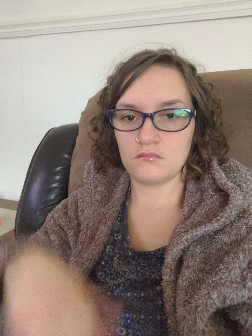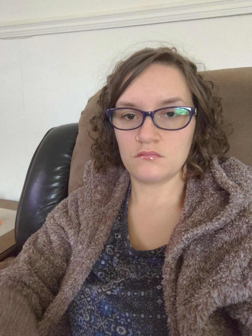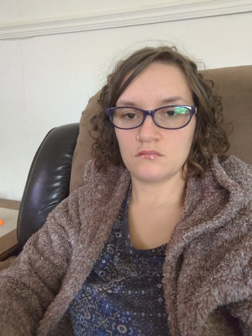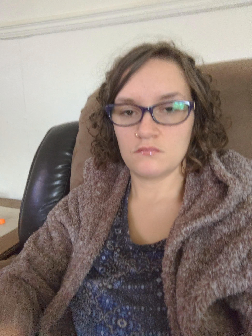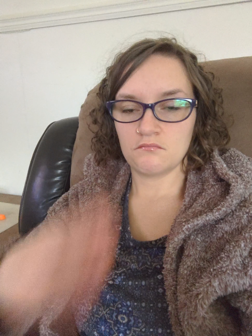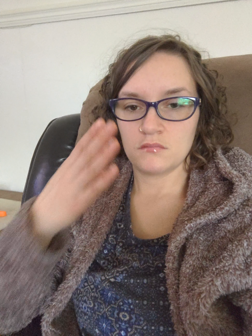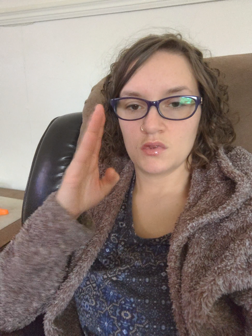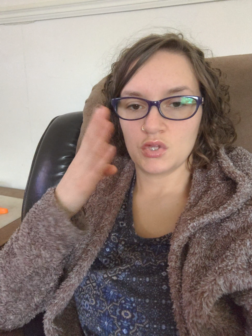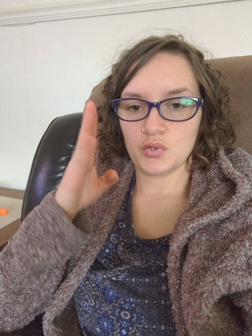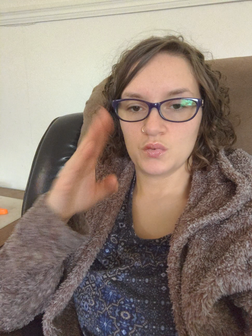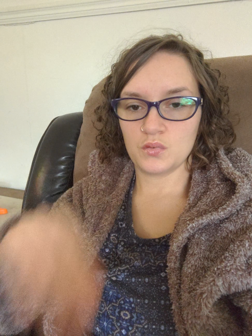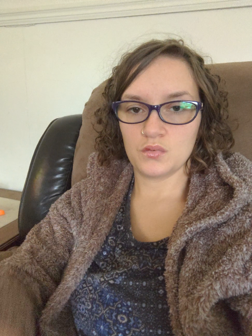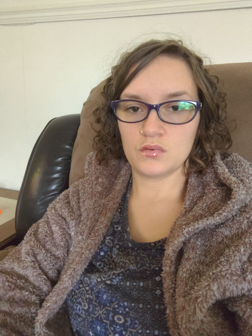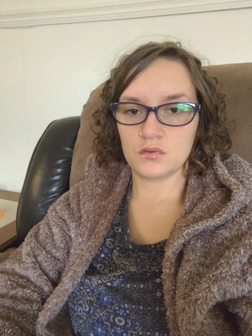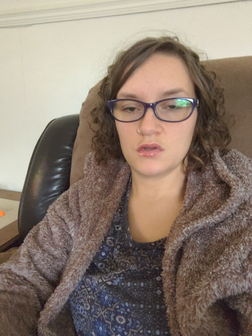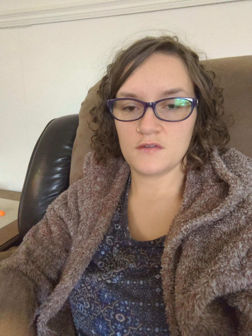blue